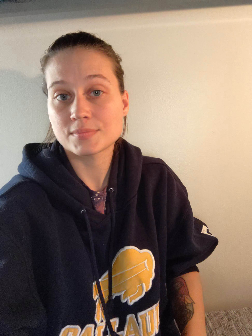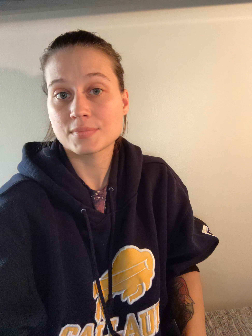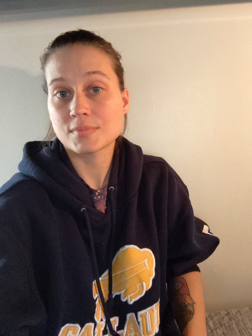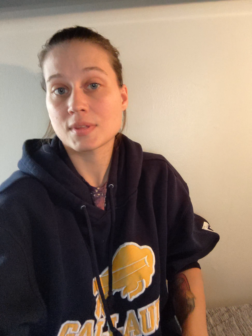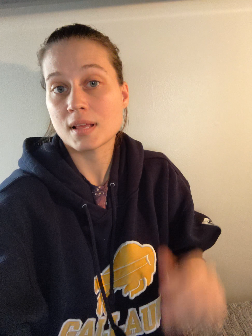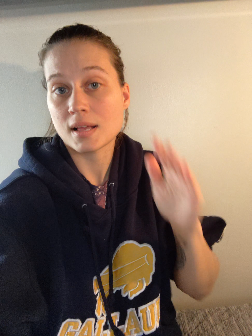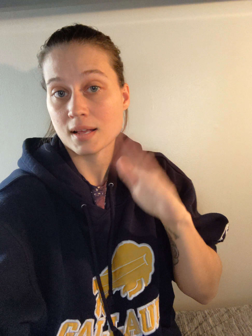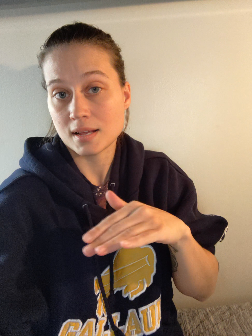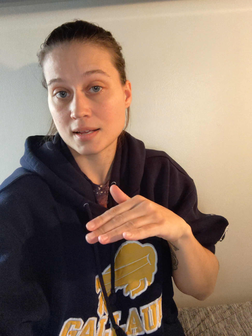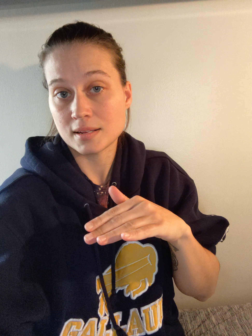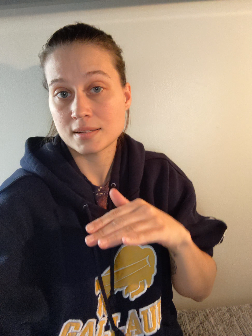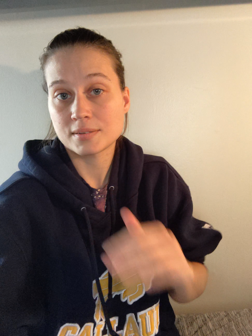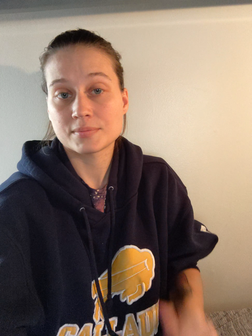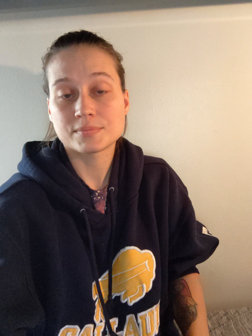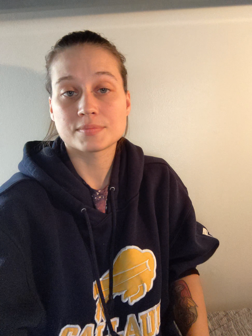on